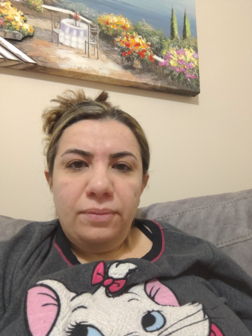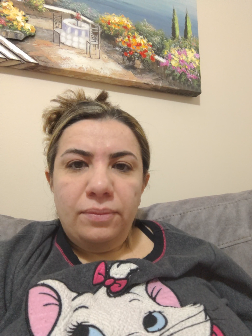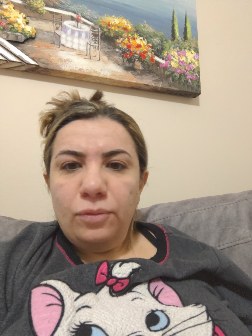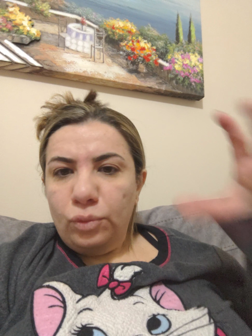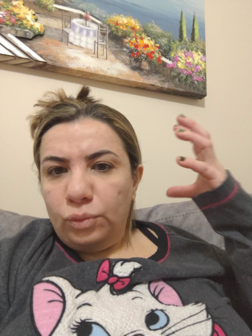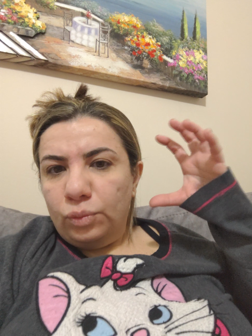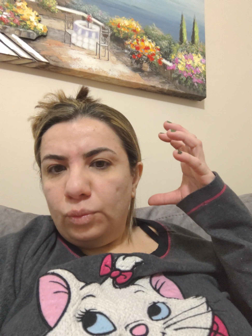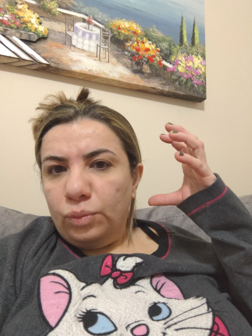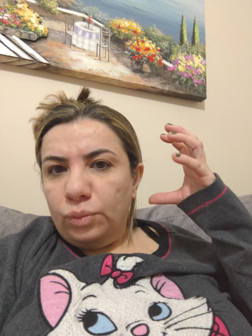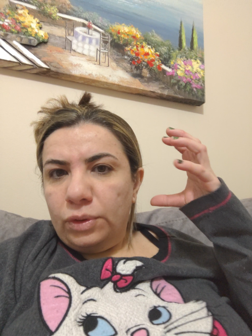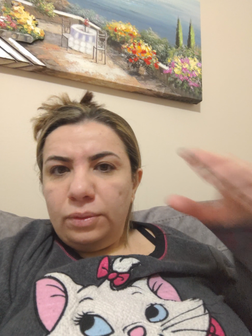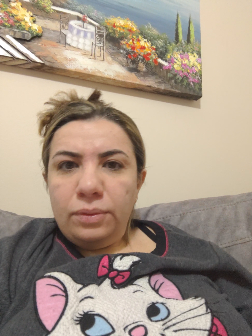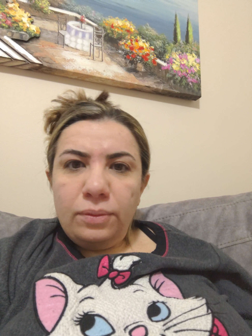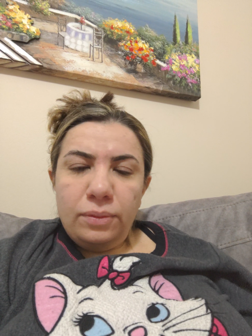radio